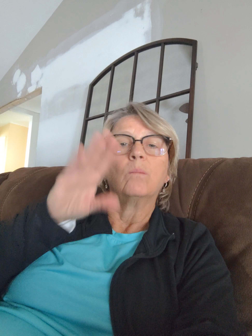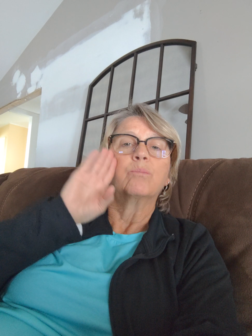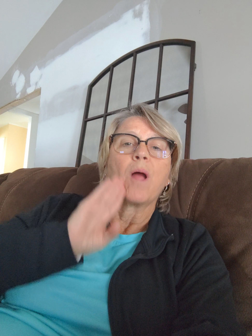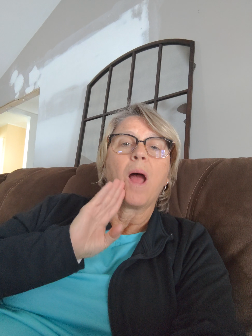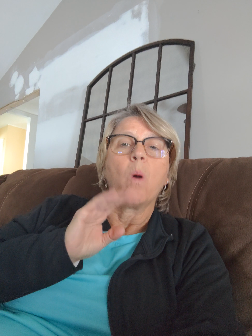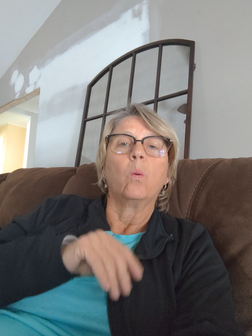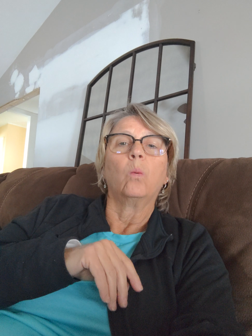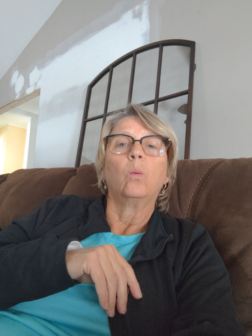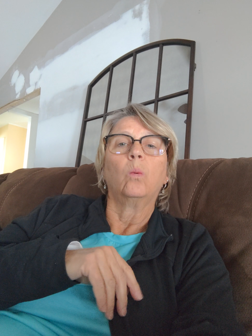brown